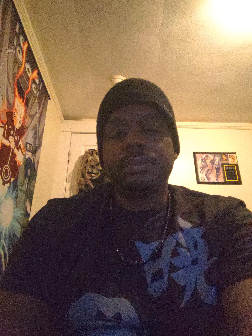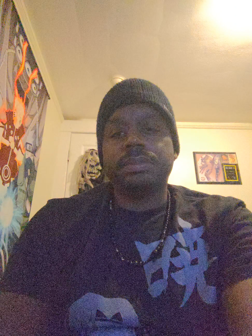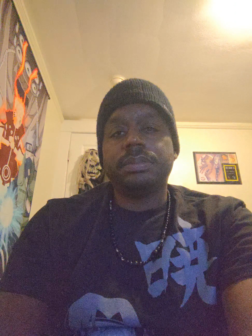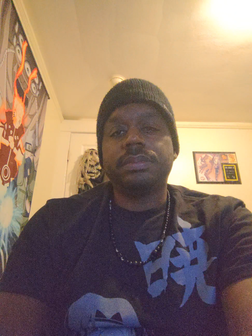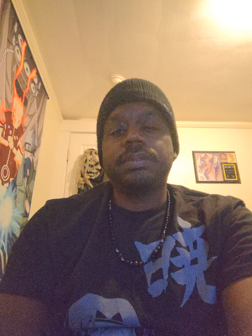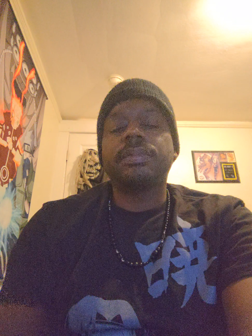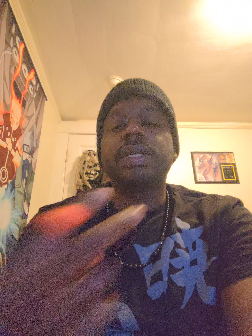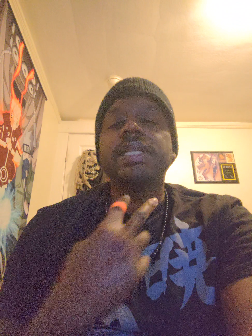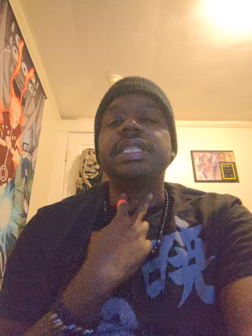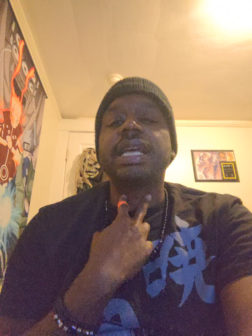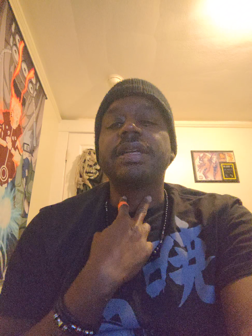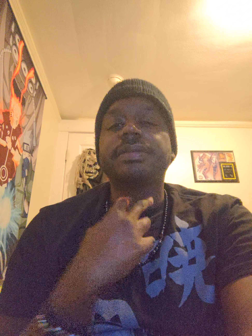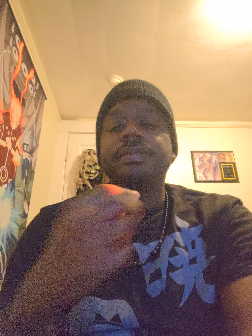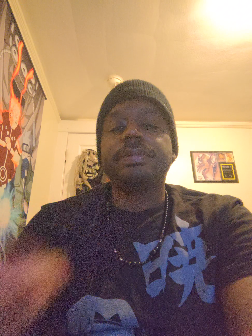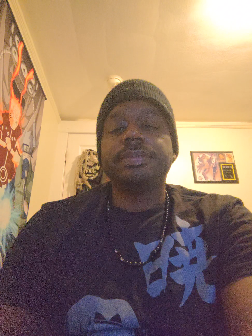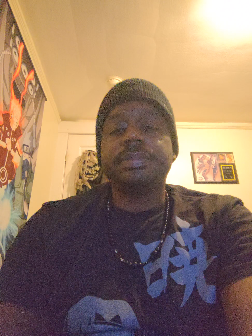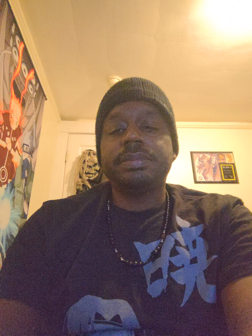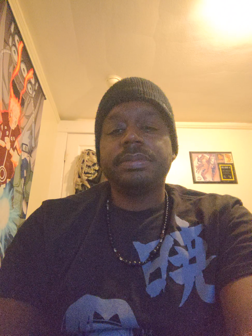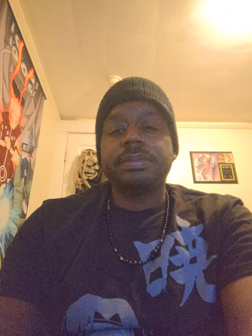stuck